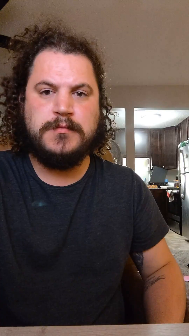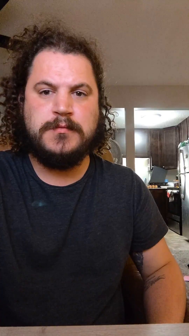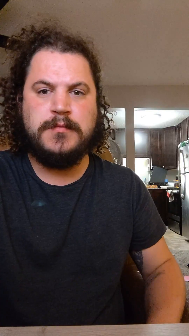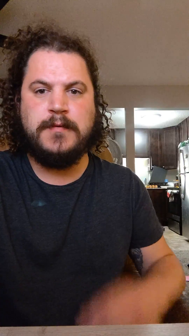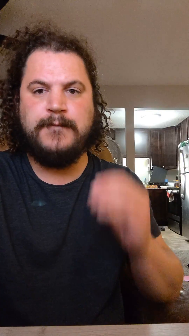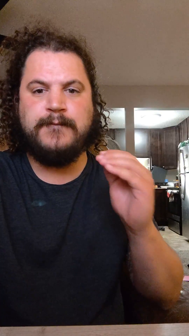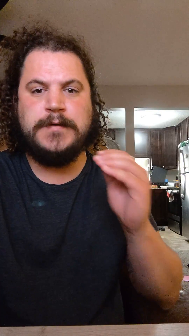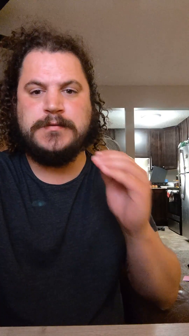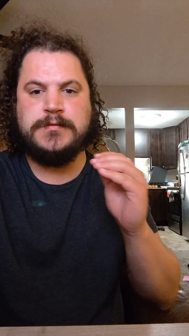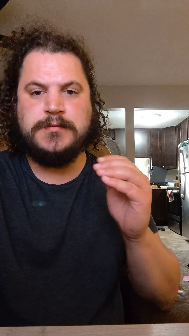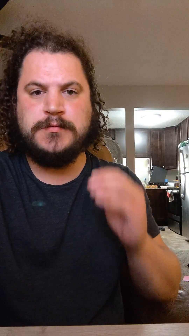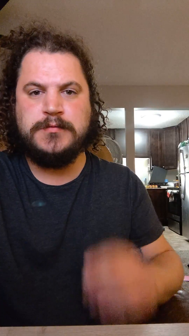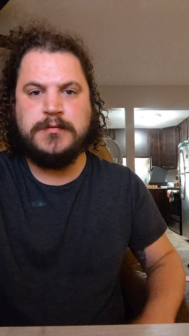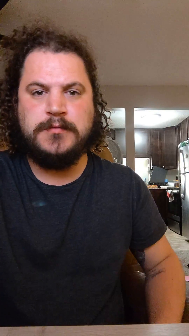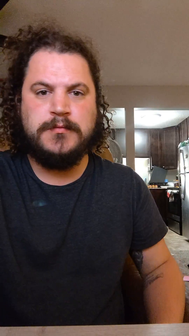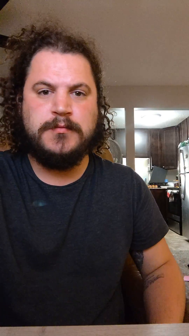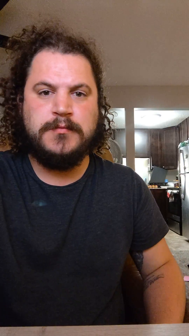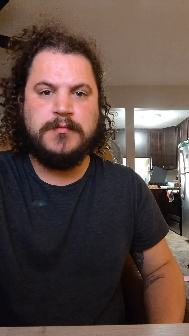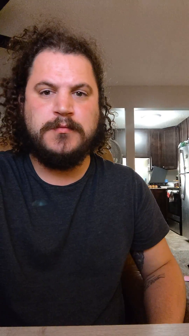fix